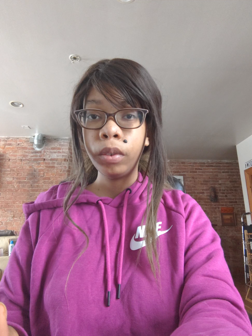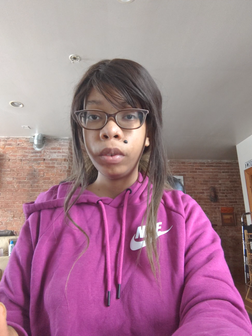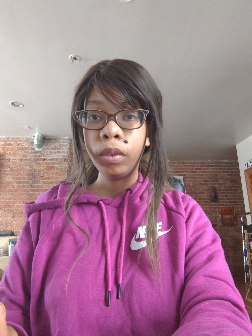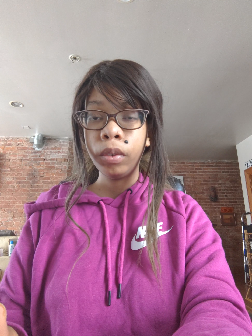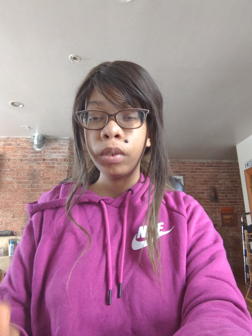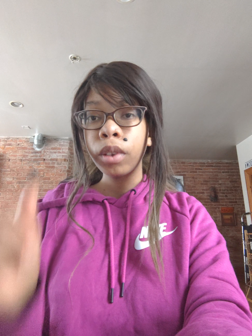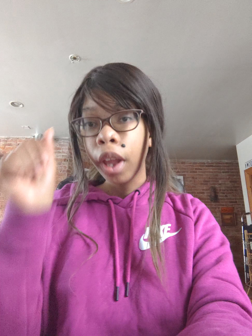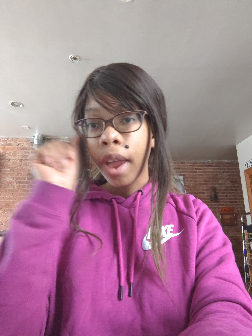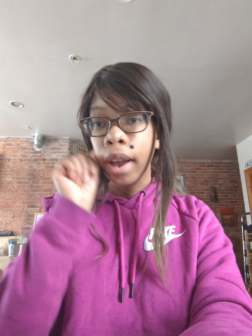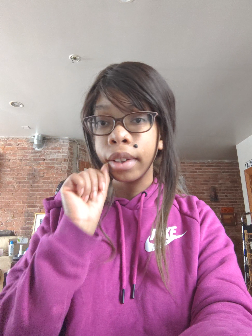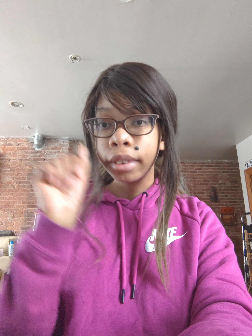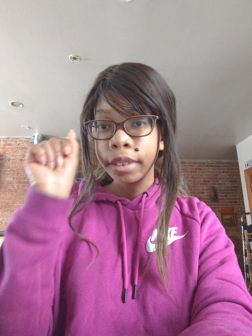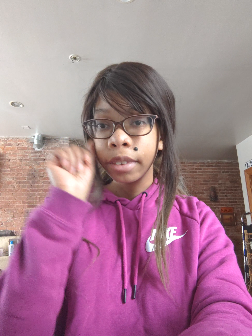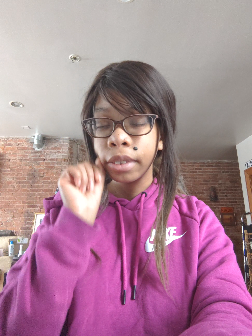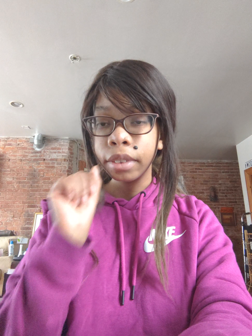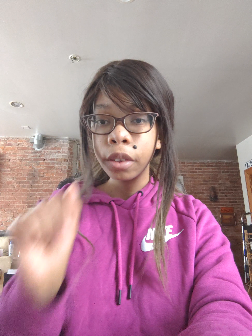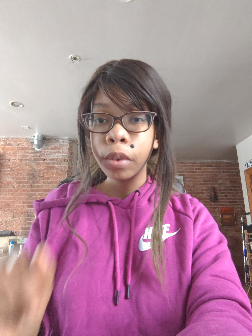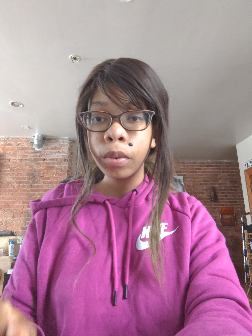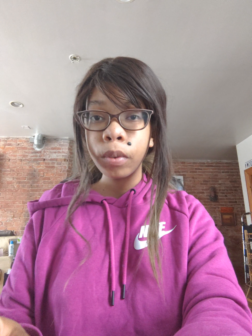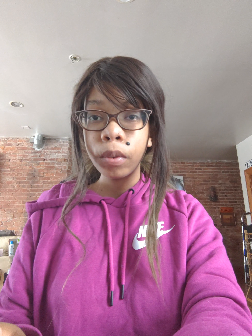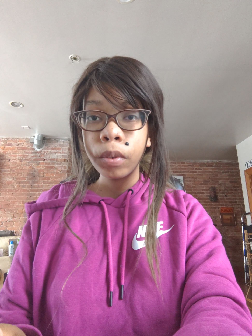aunt